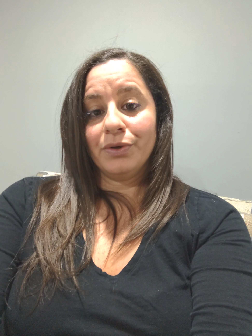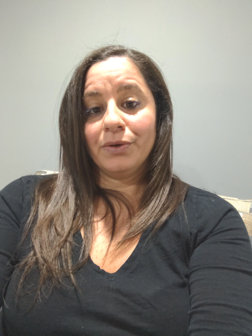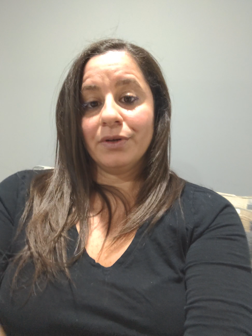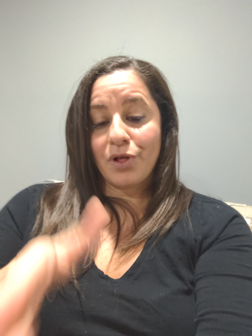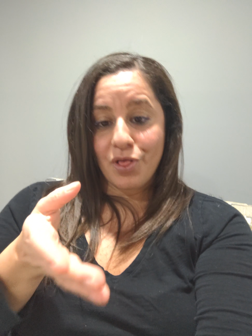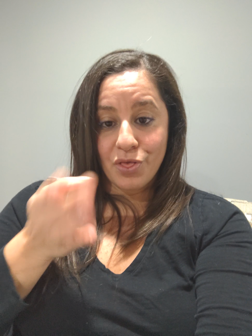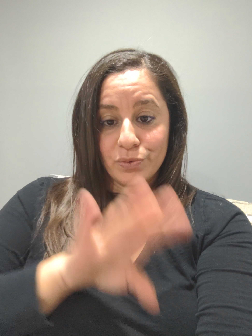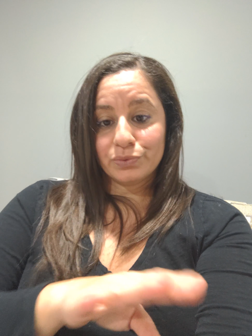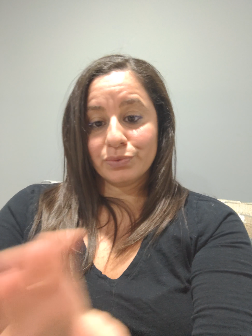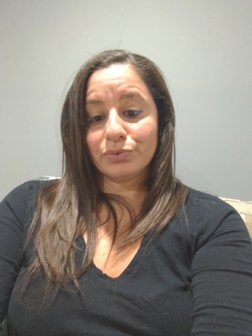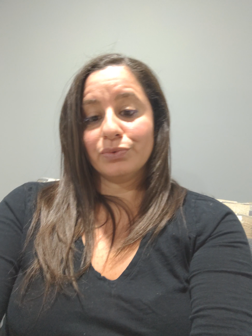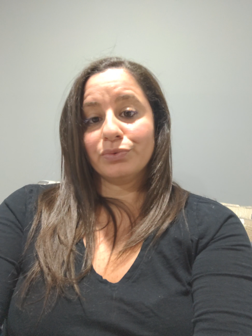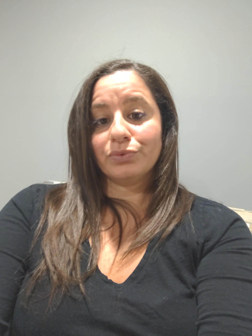close